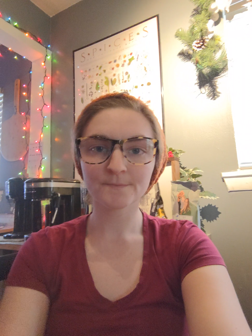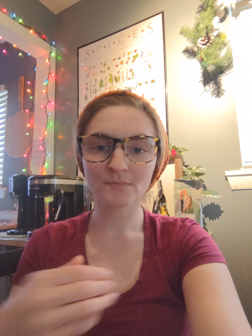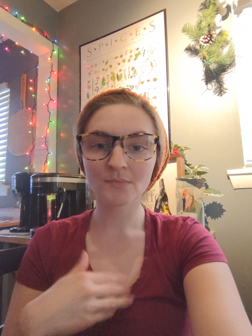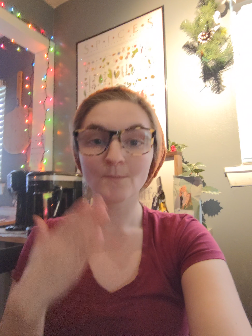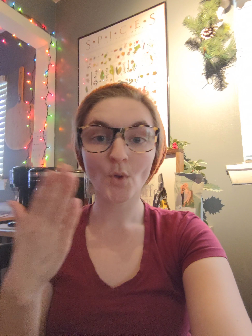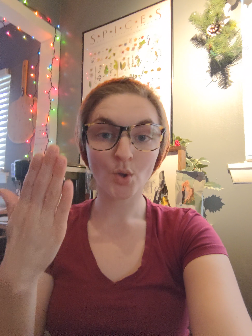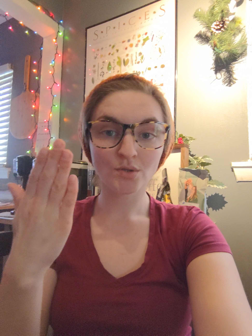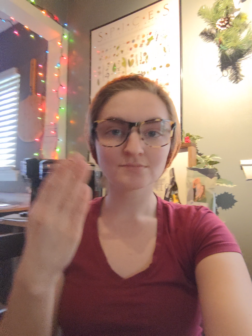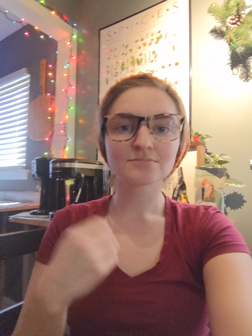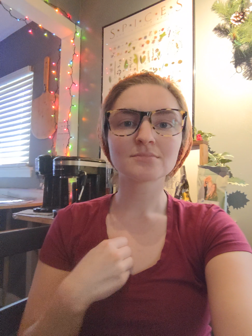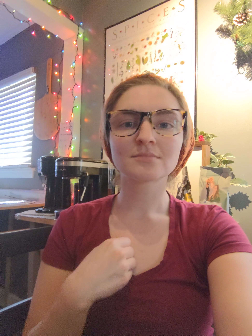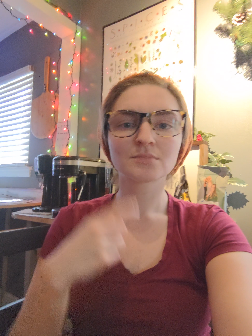morning